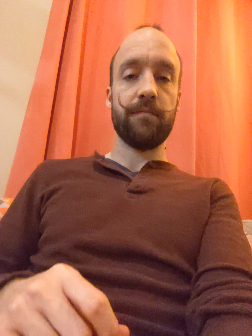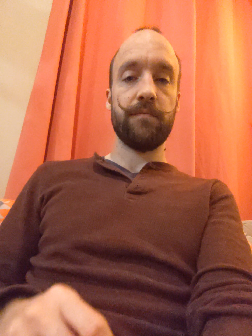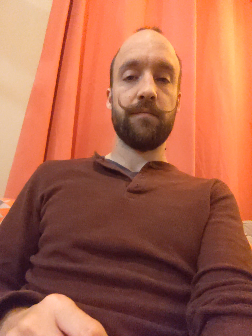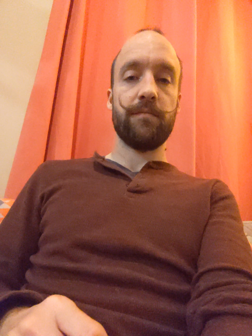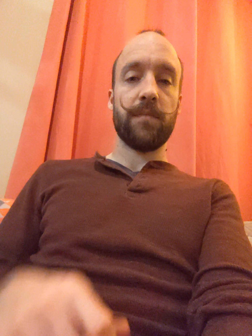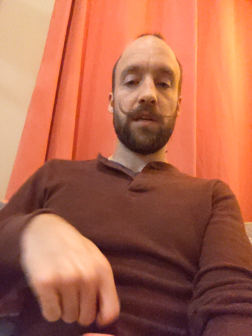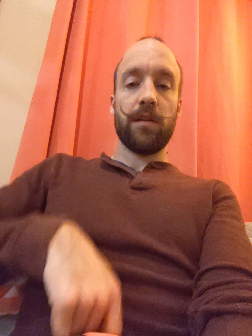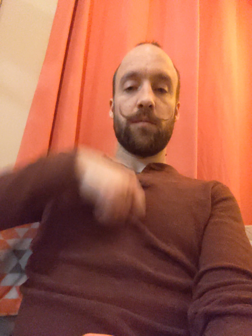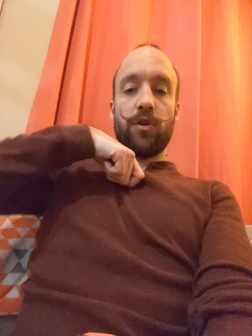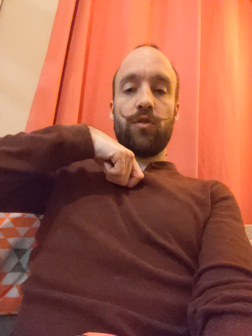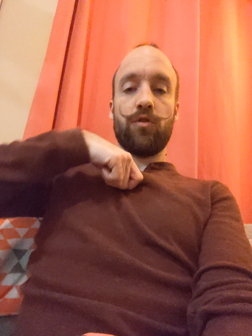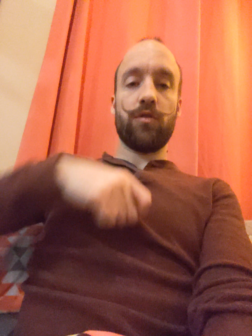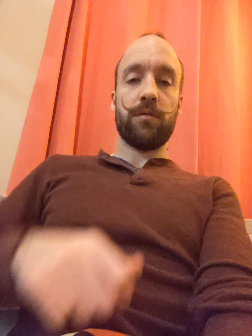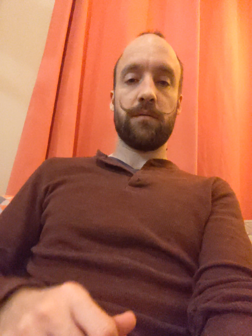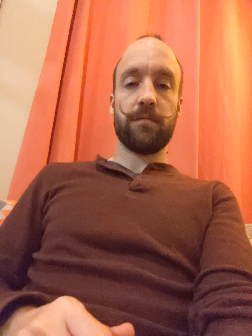zipper